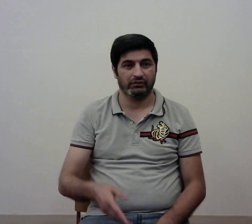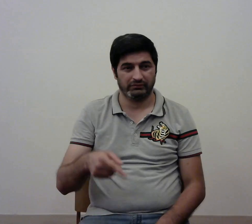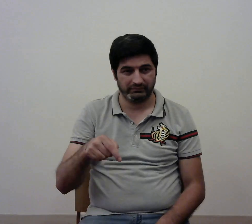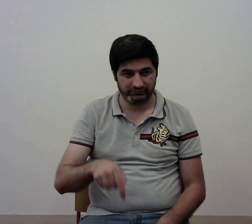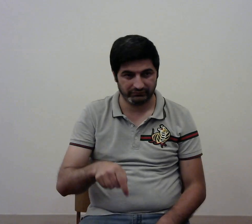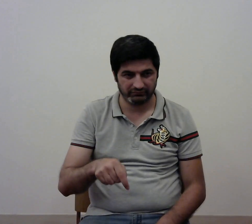burda